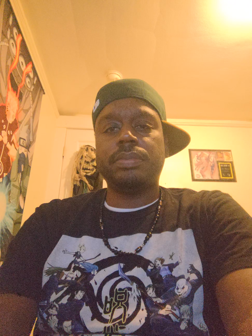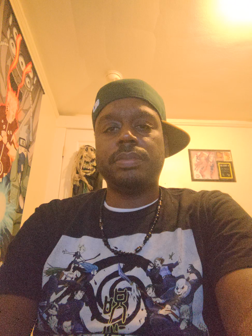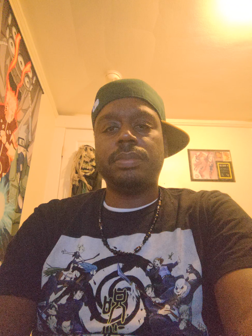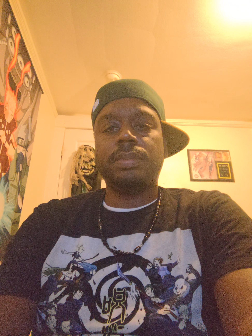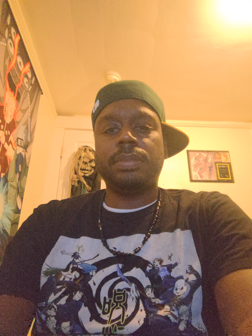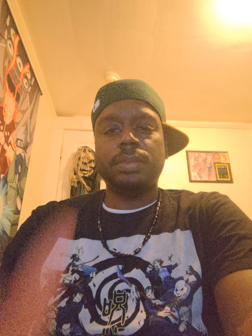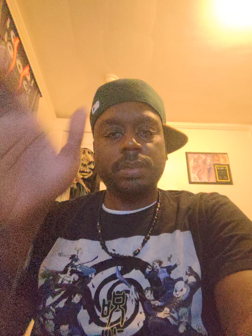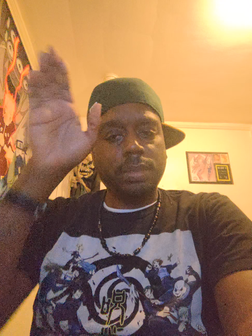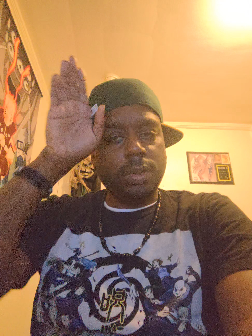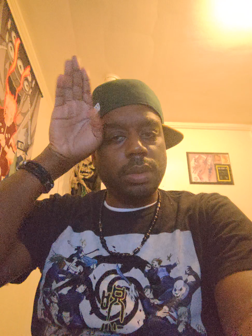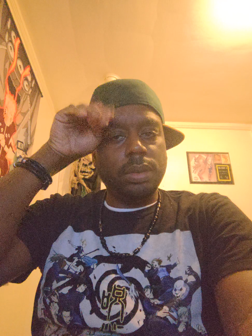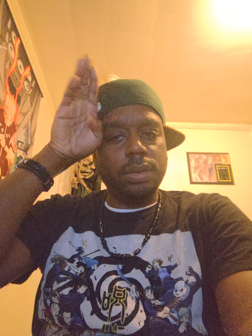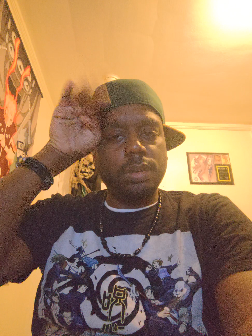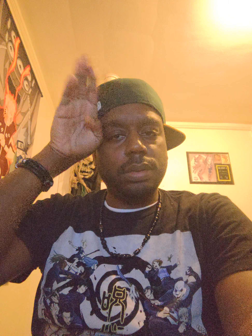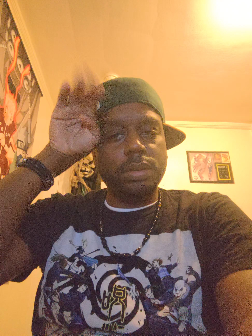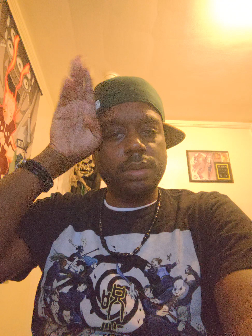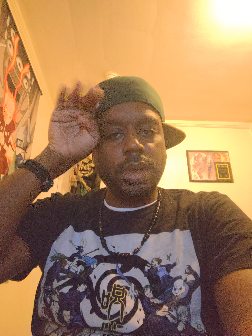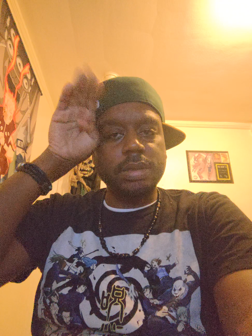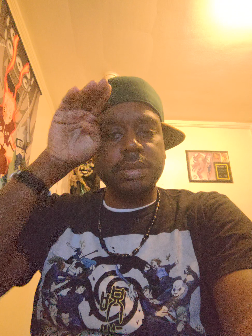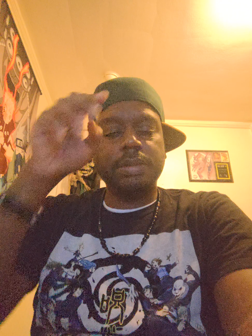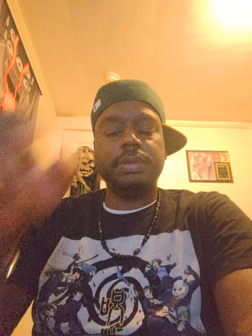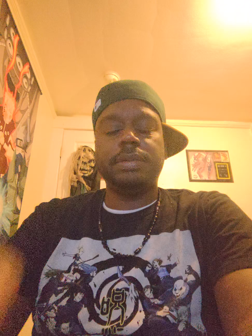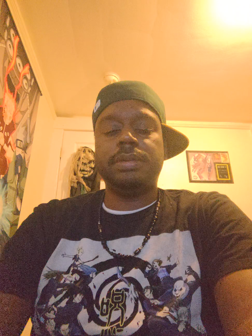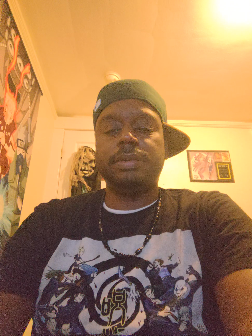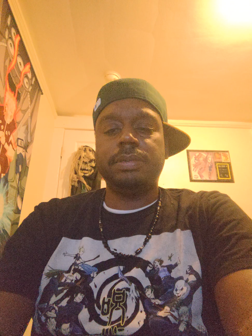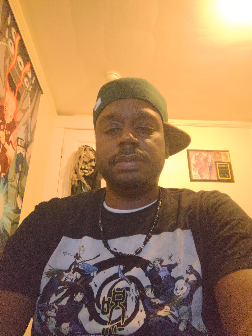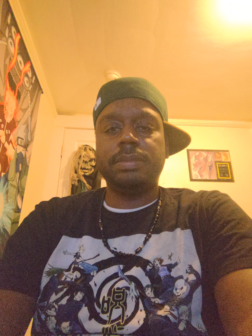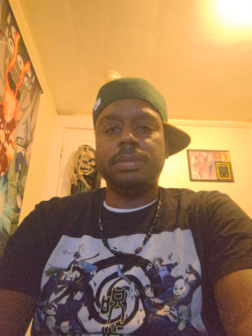donkey